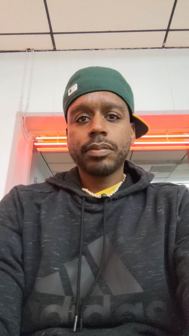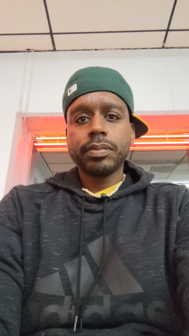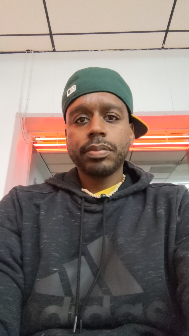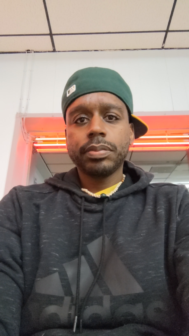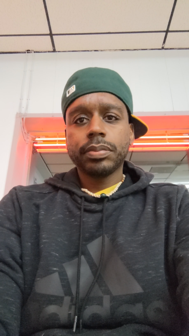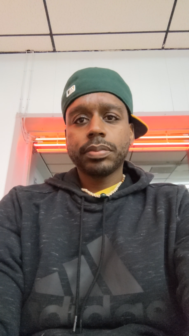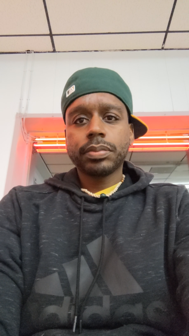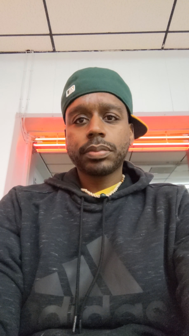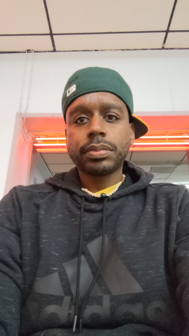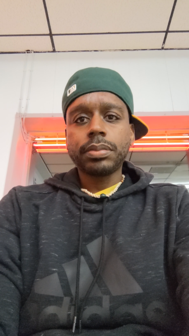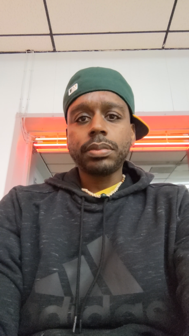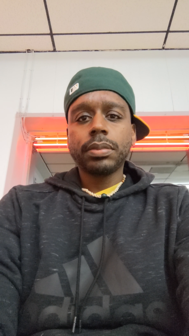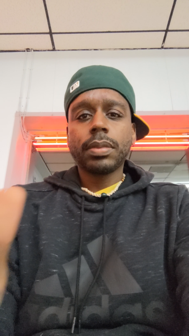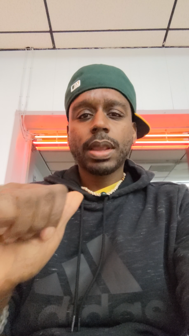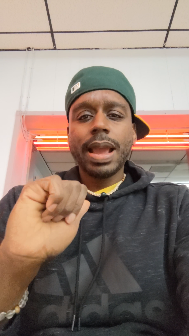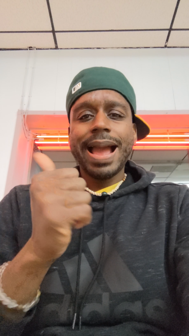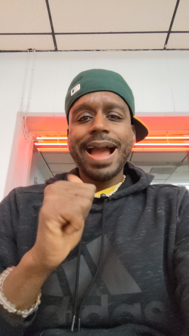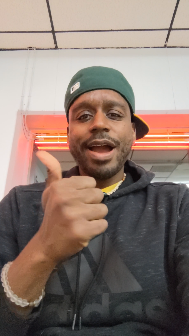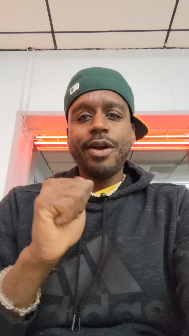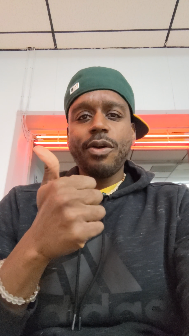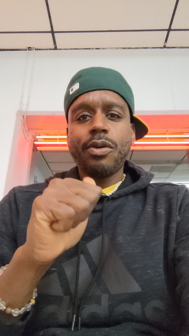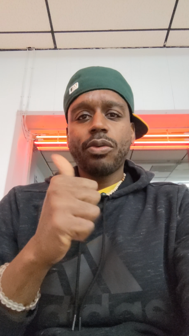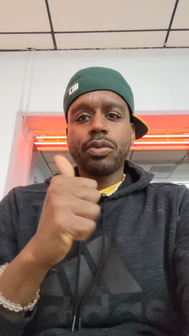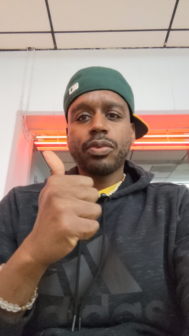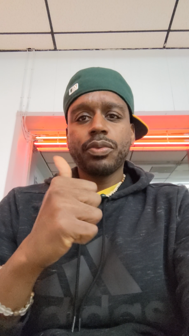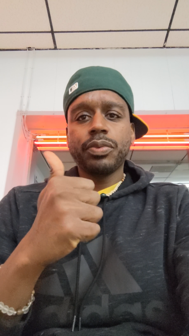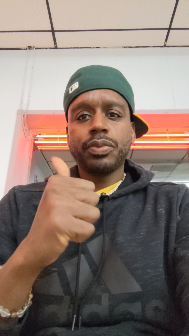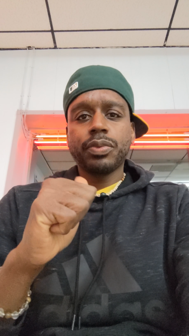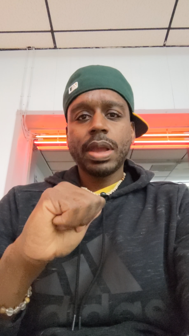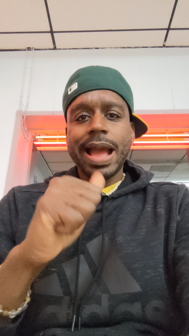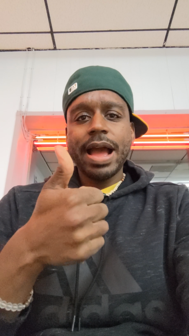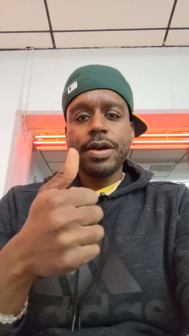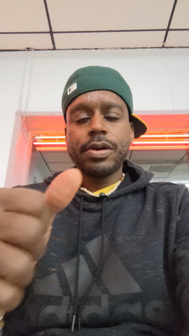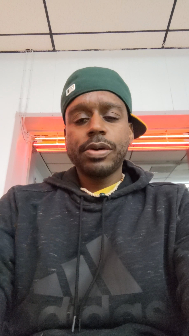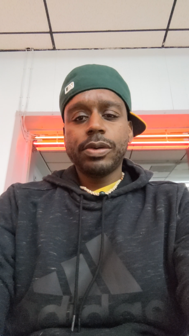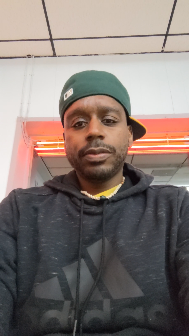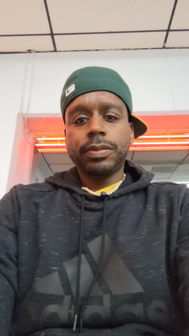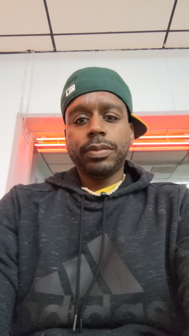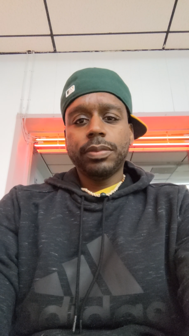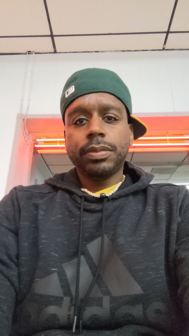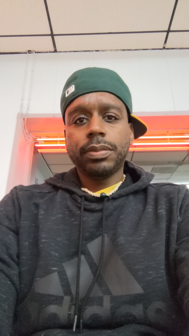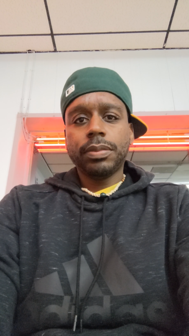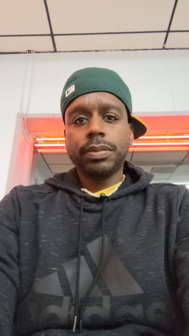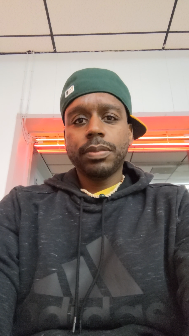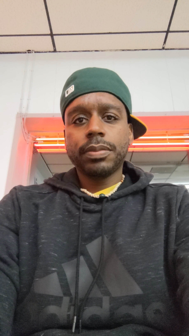how